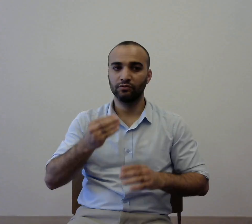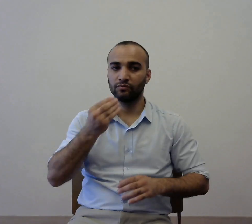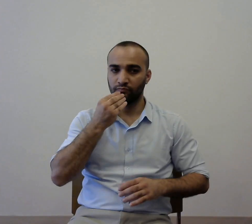yemək